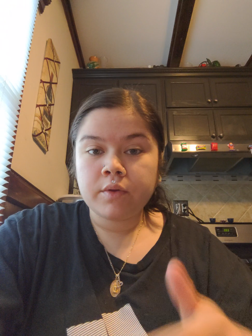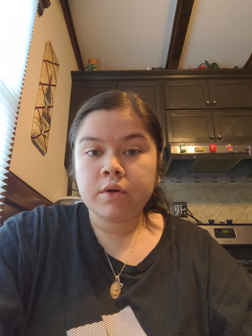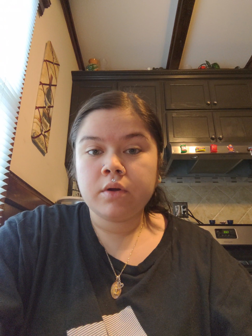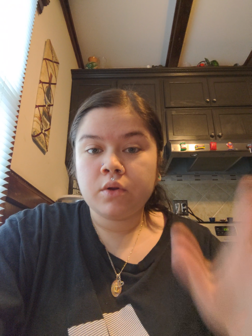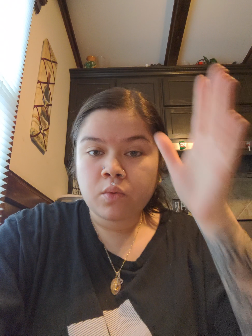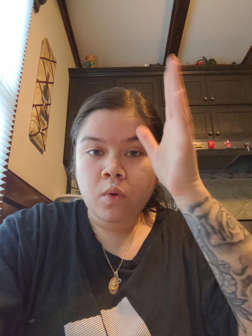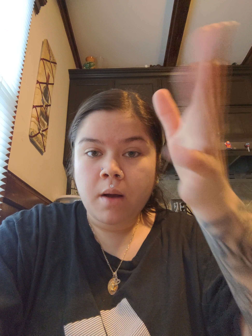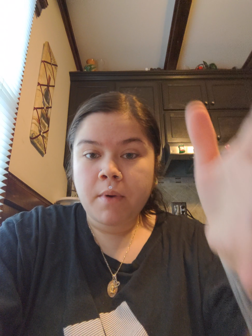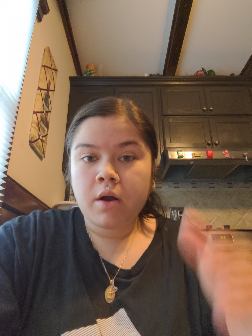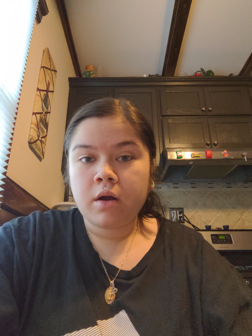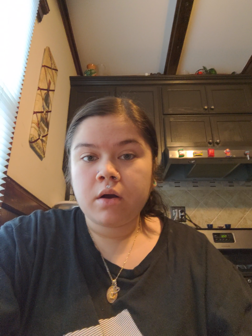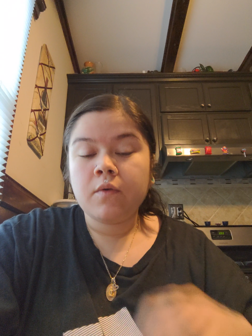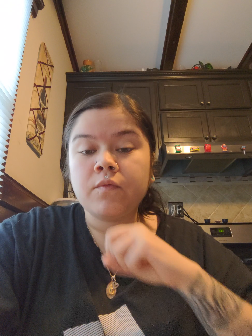grandpa